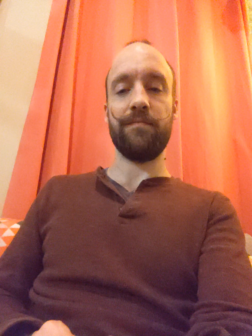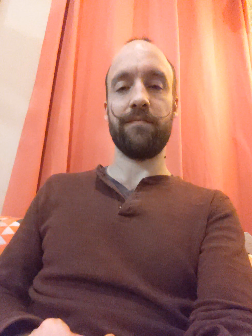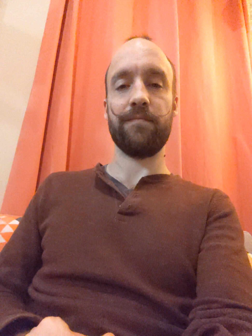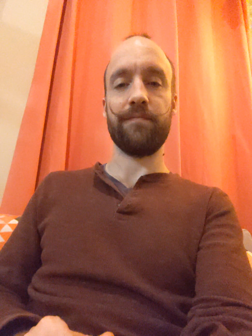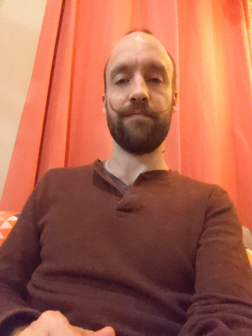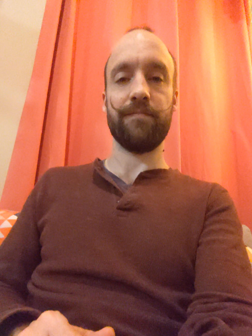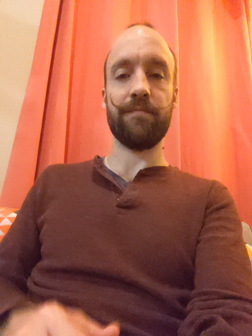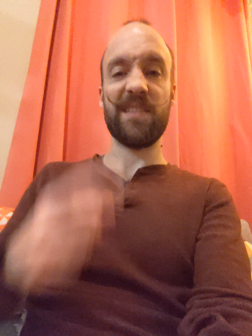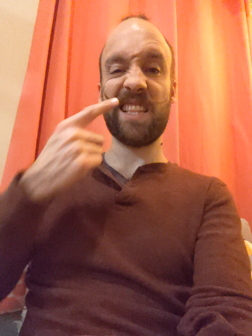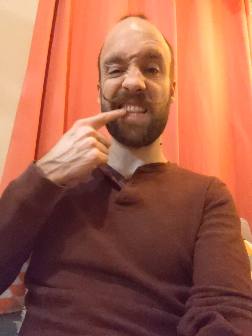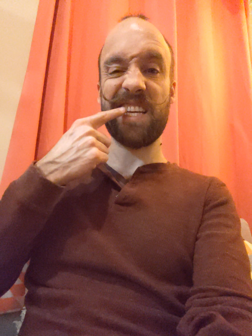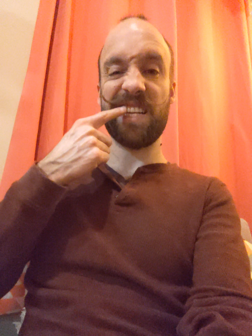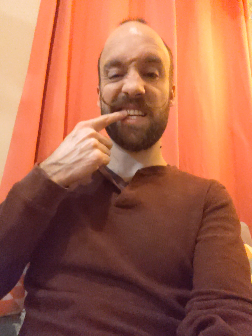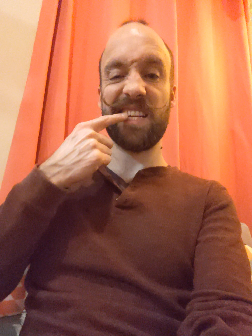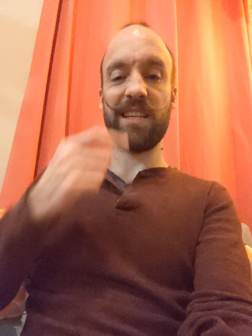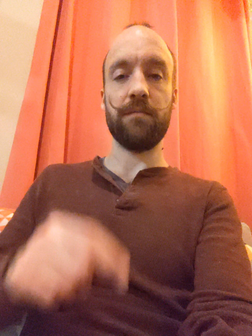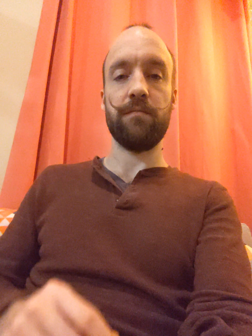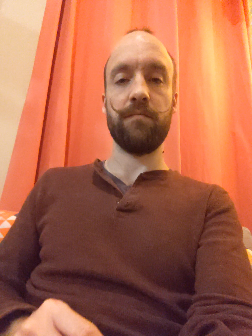tooth